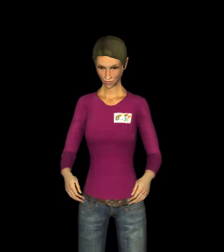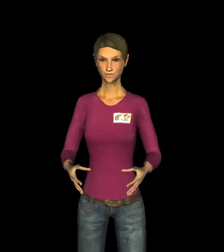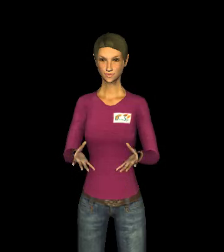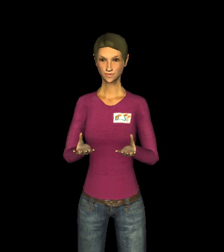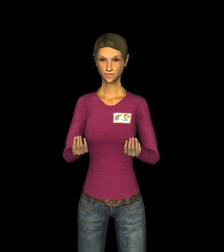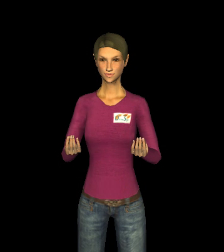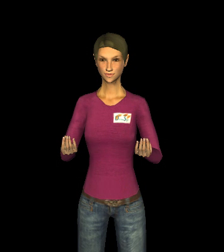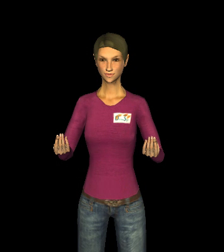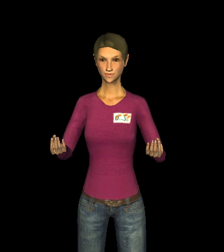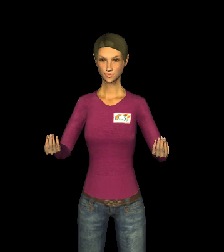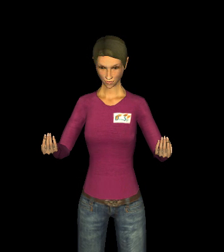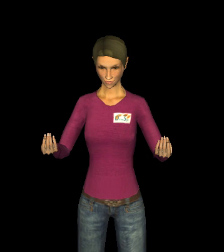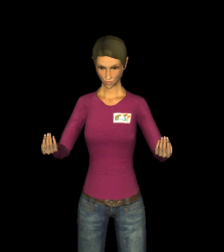كثيرا